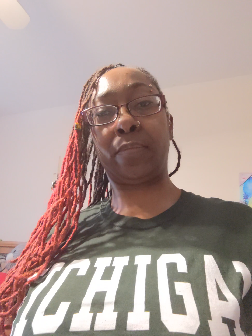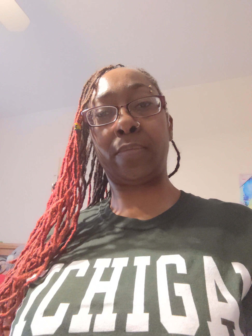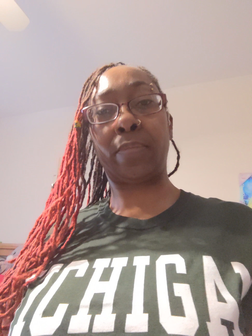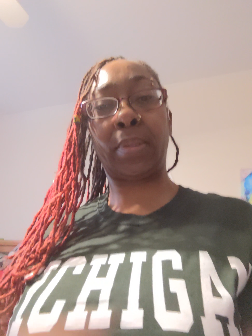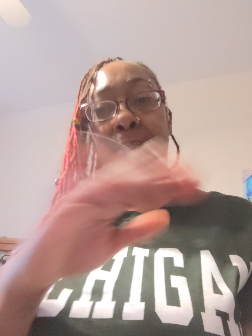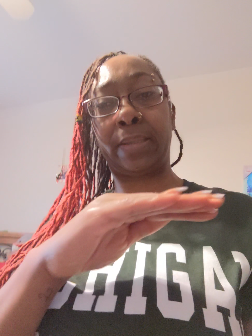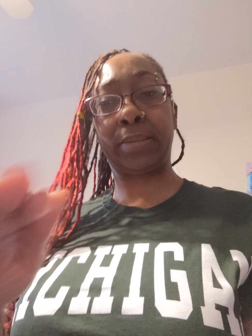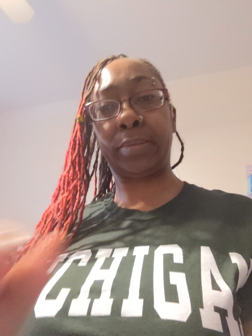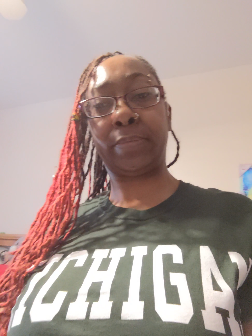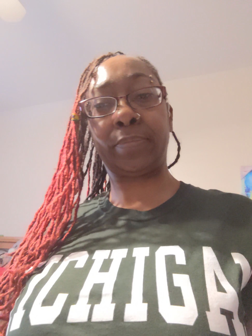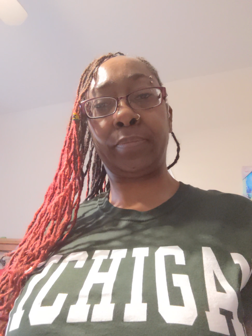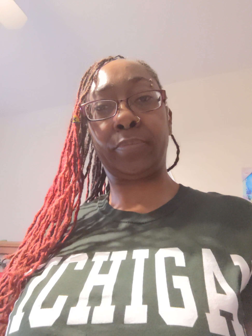clean